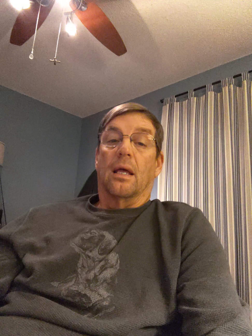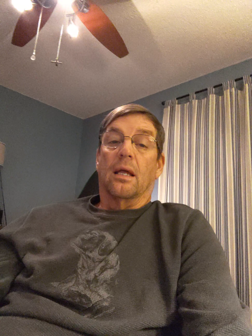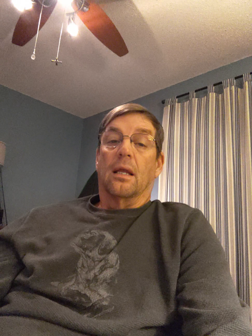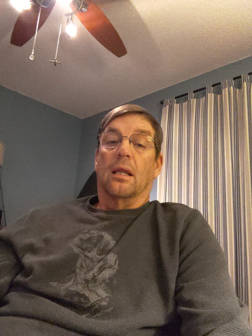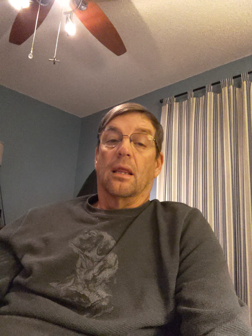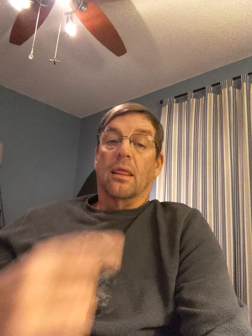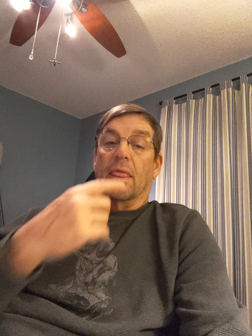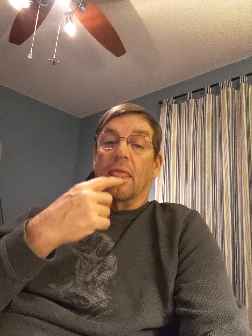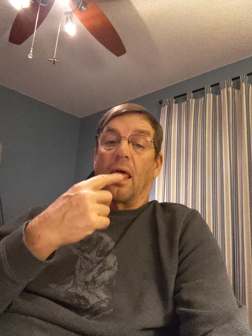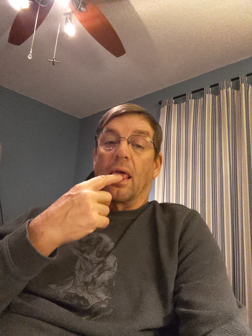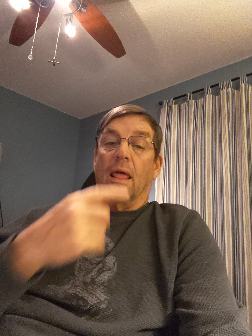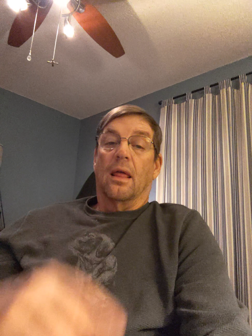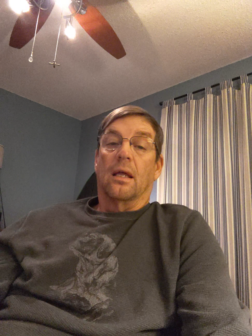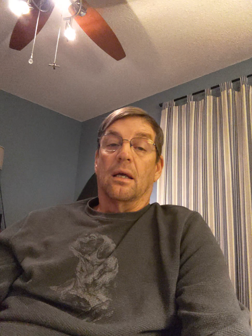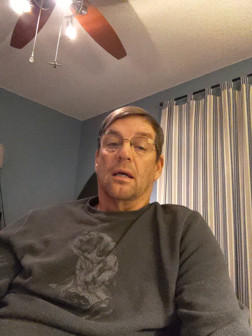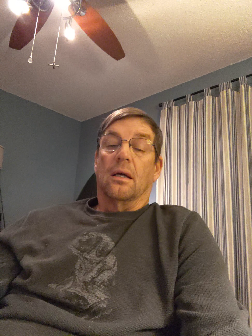tongue